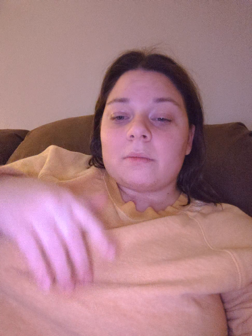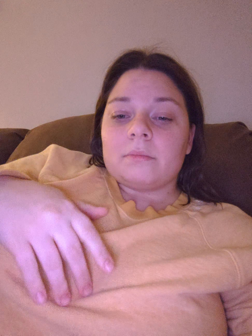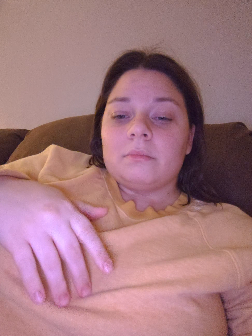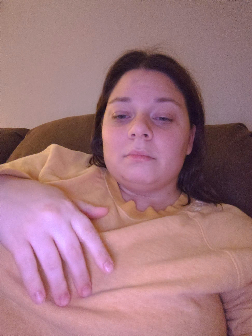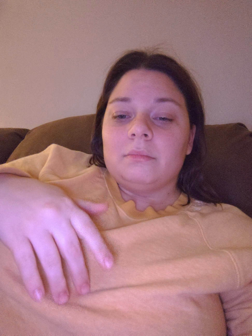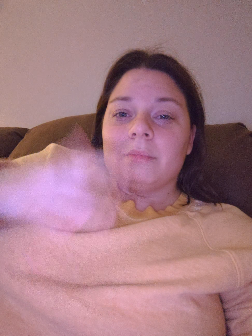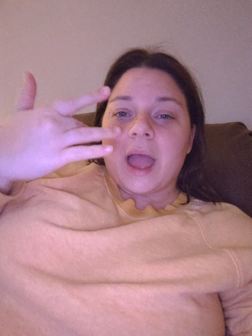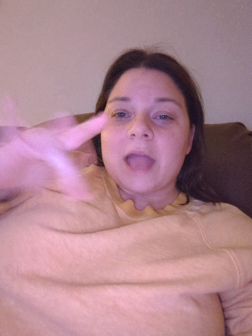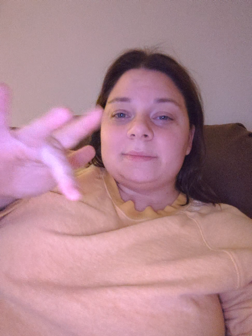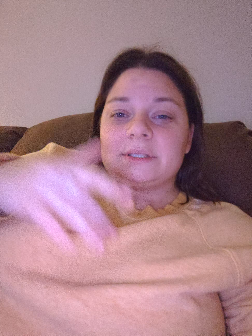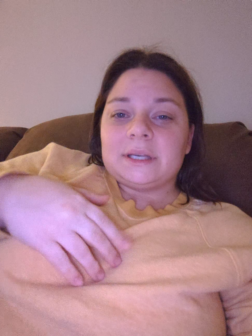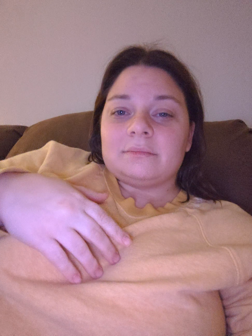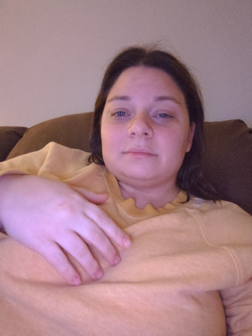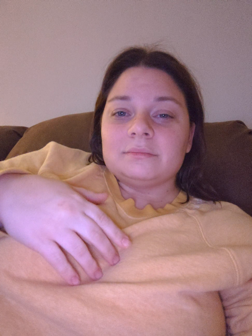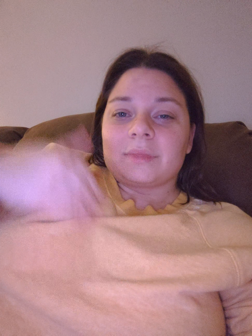empty